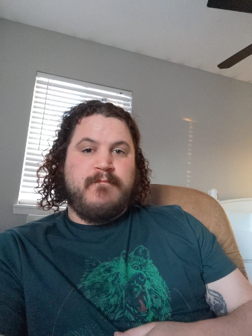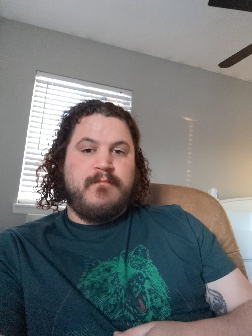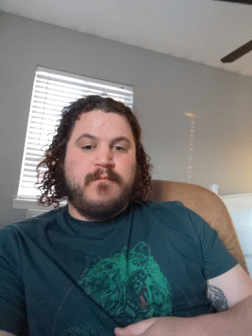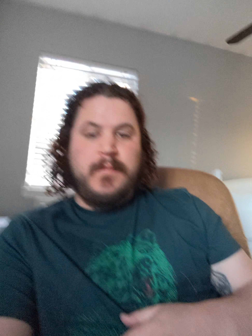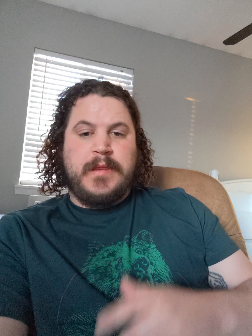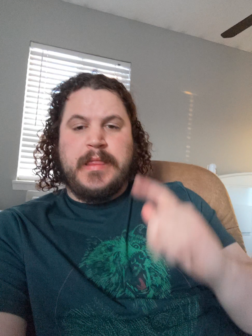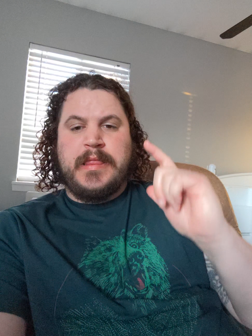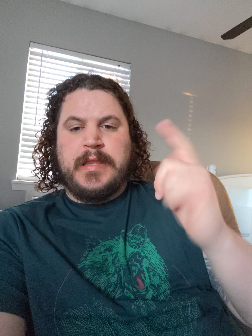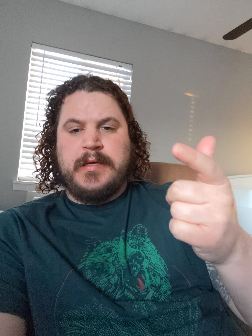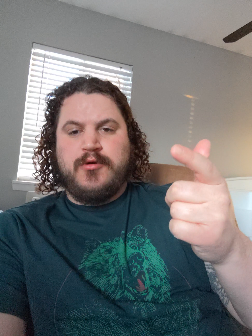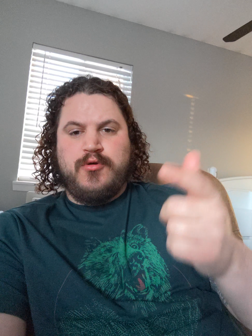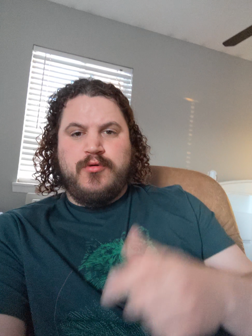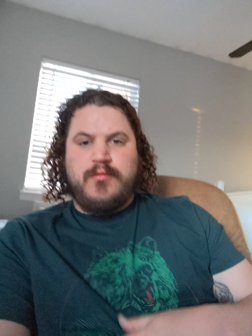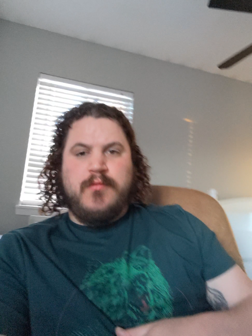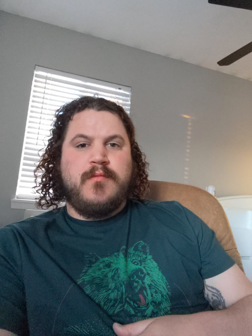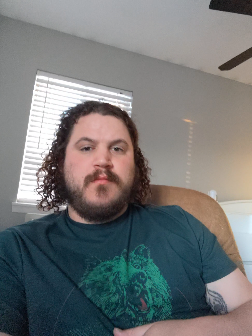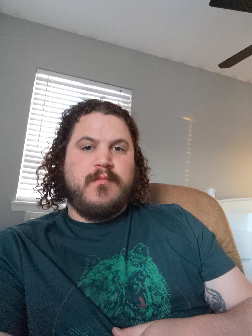later